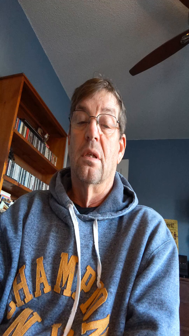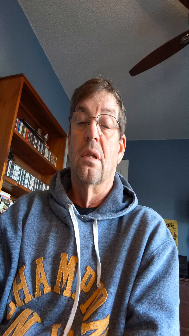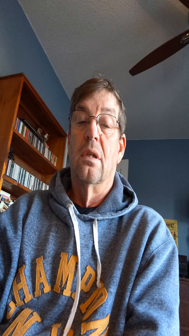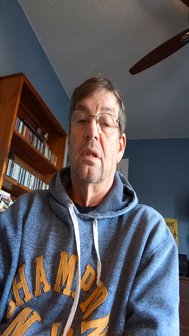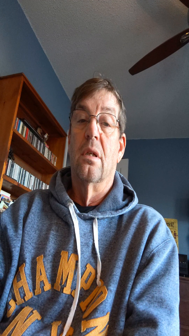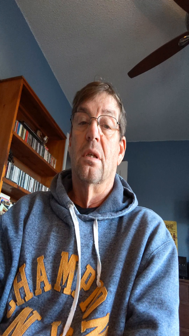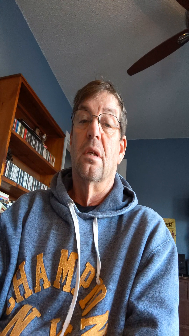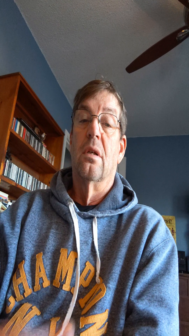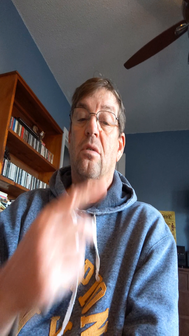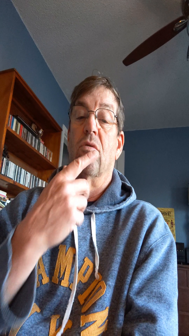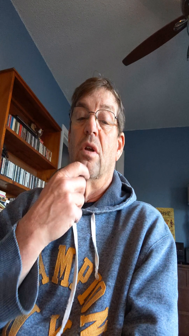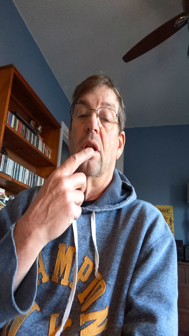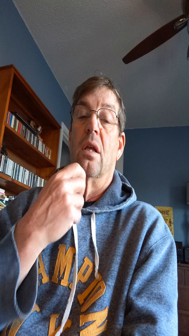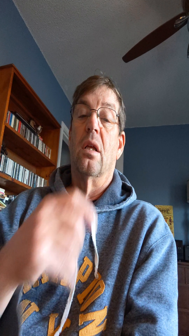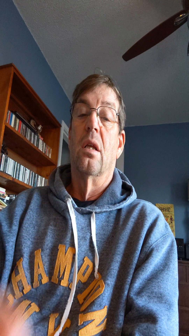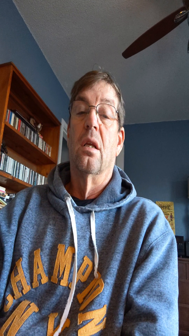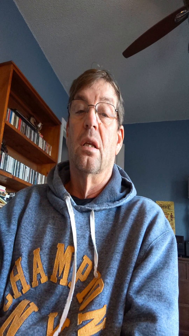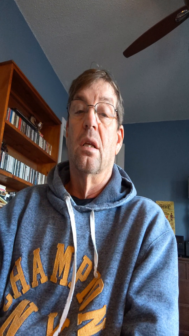red